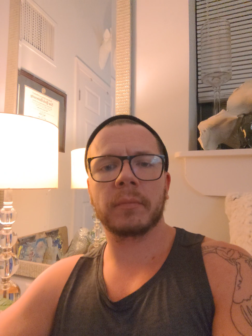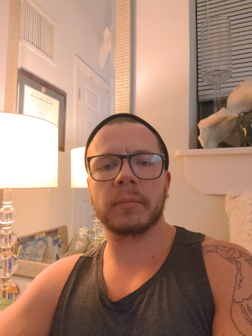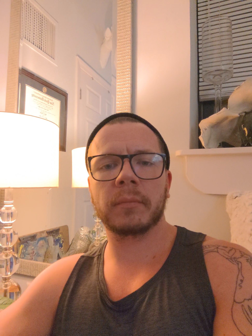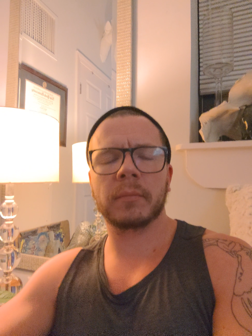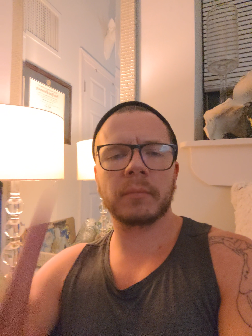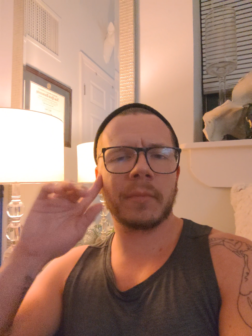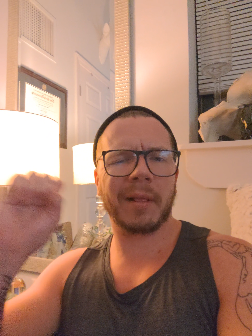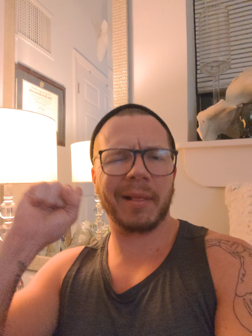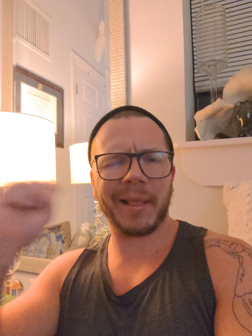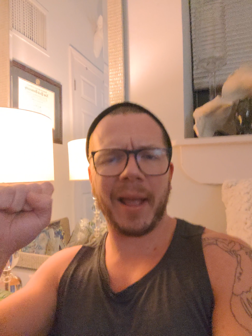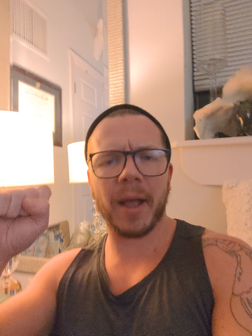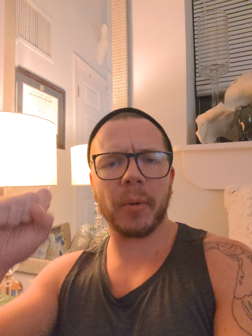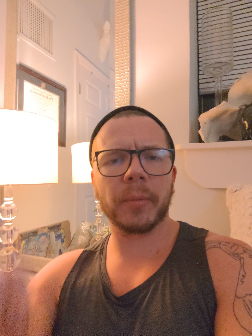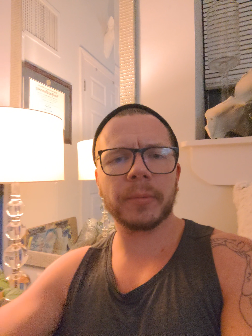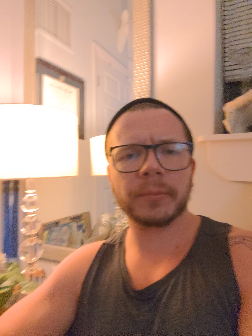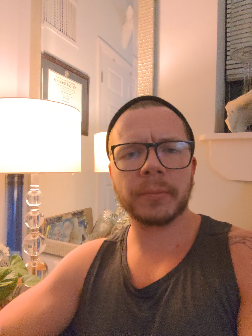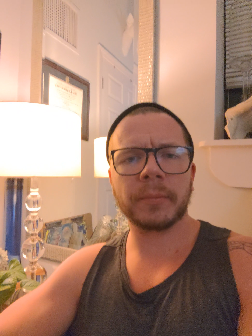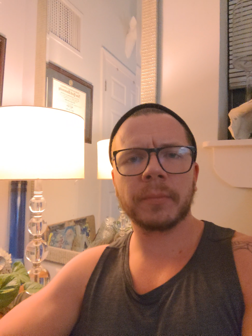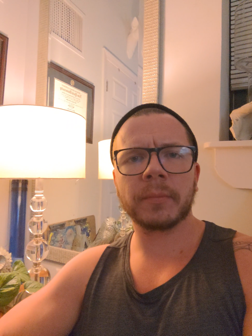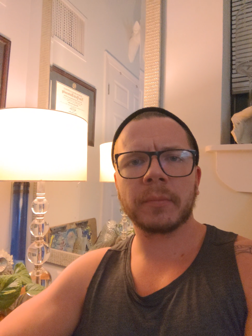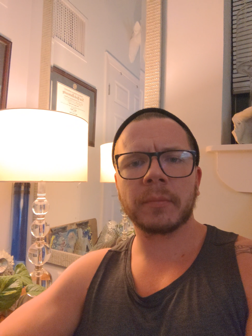loud